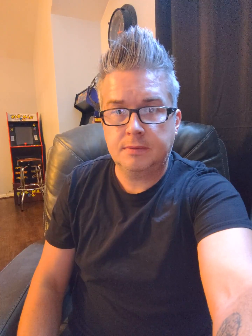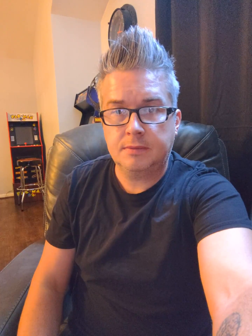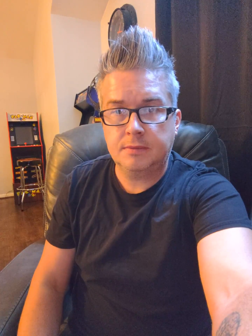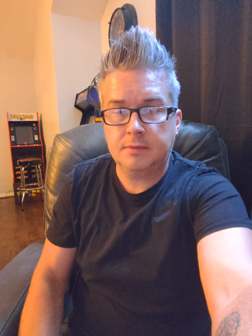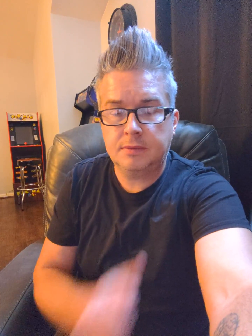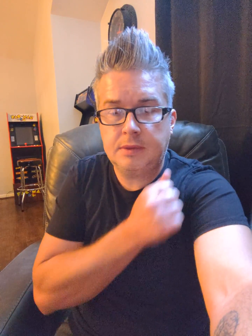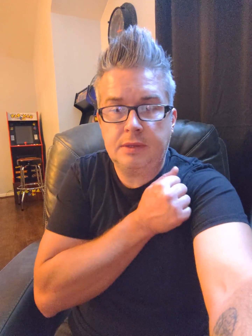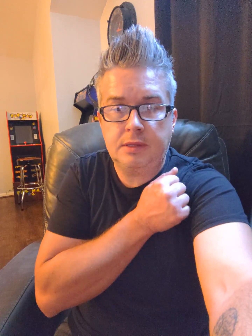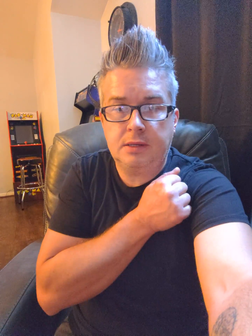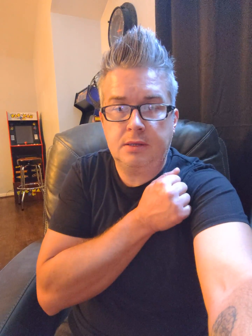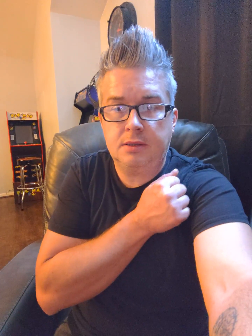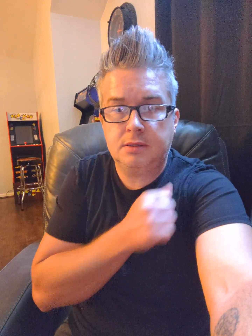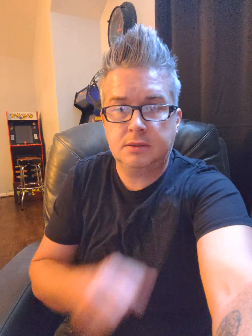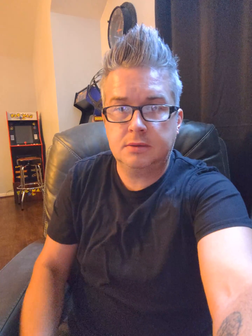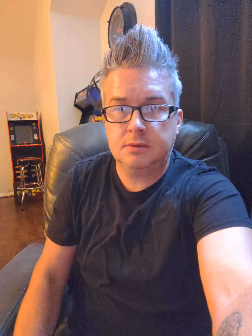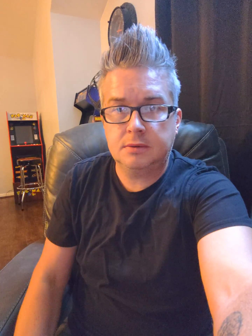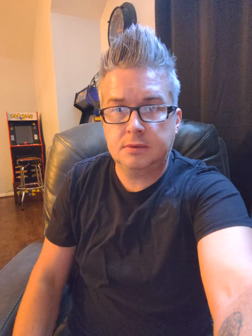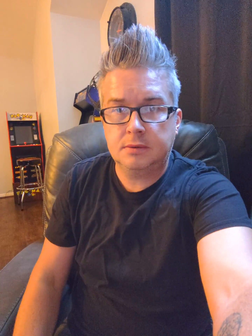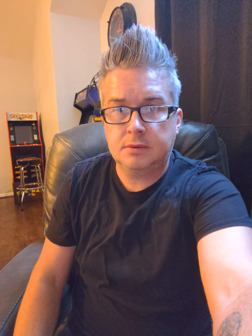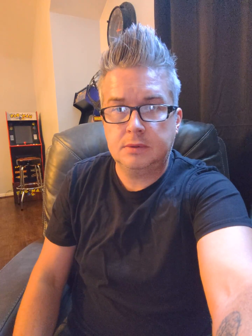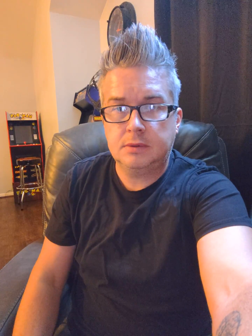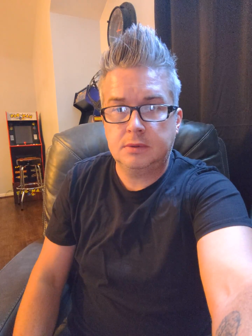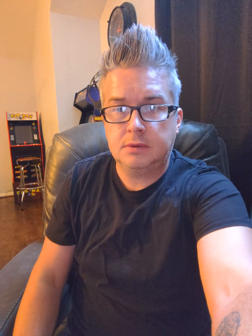hug